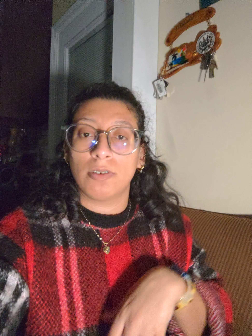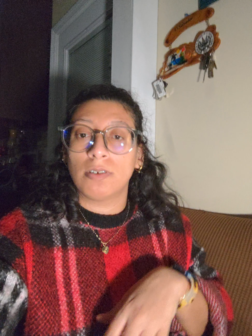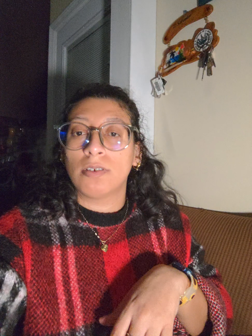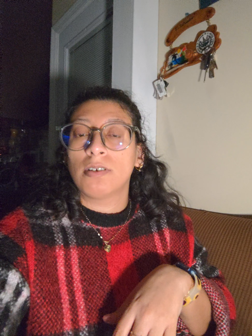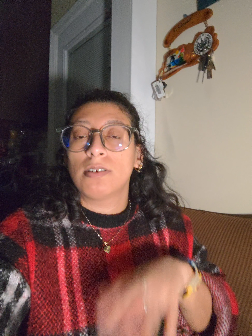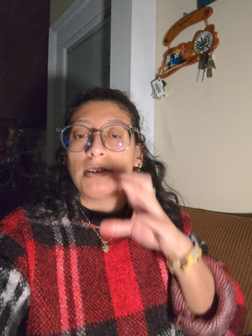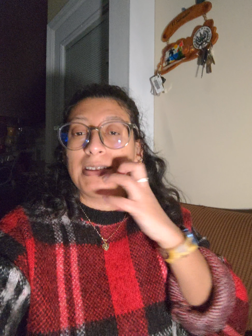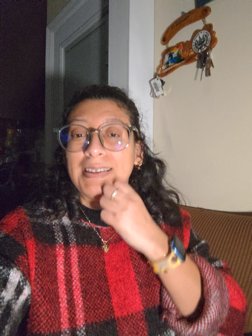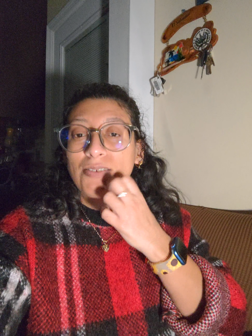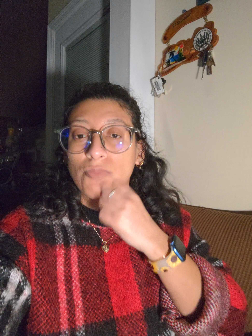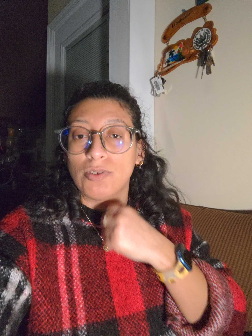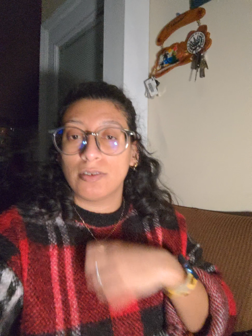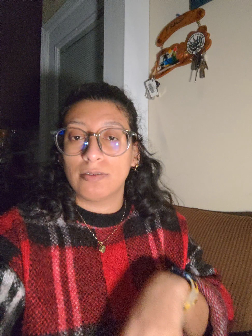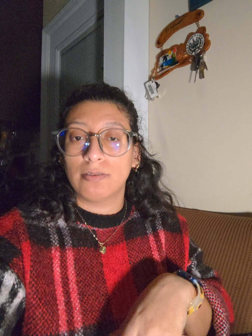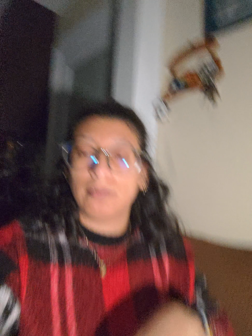underwear